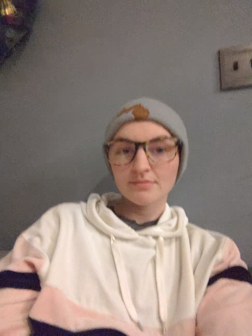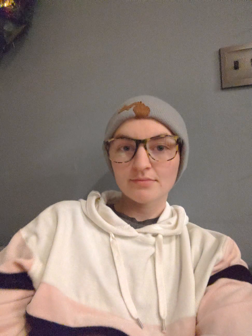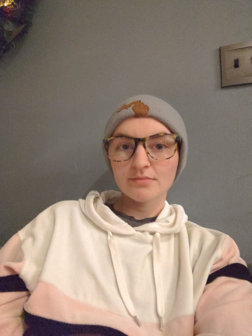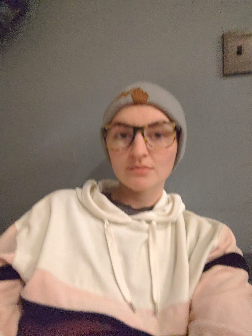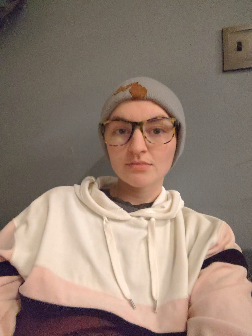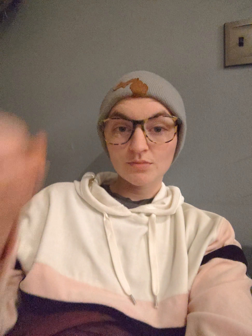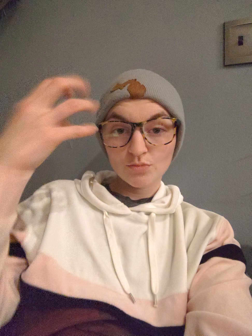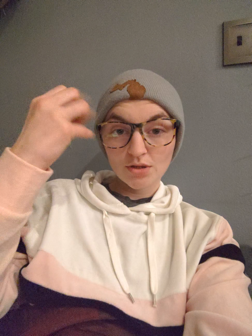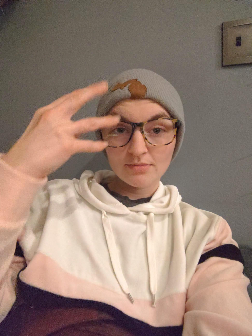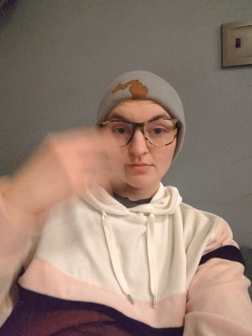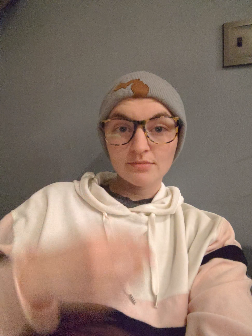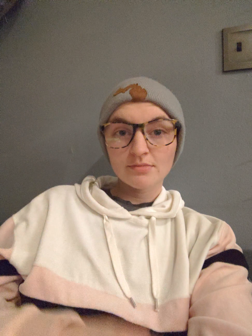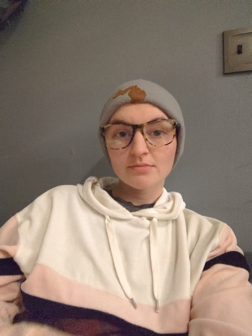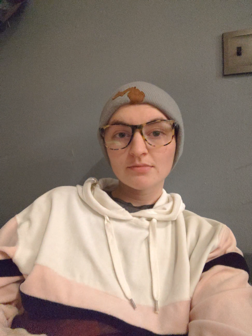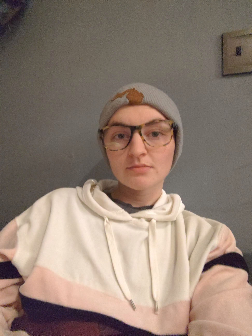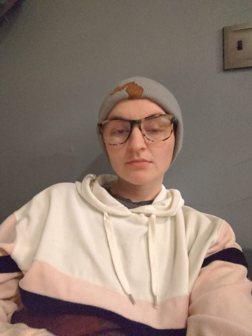shower